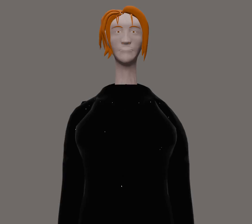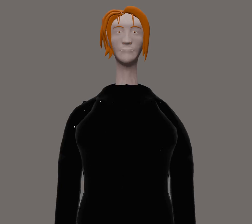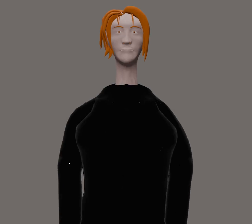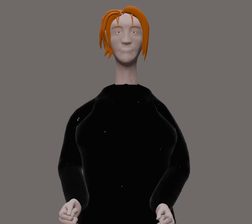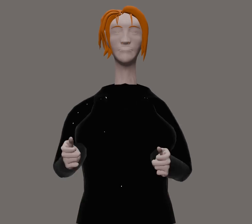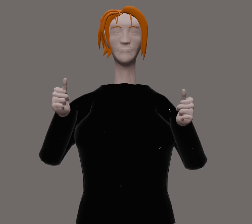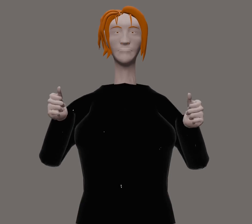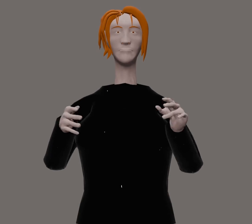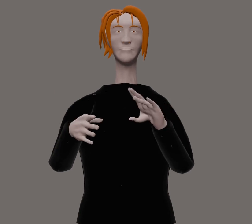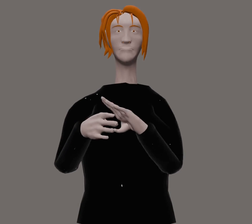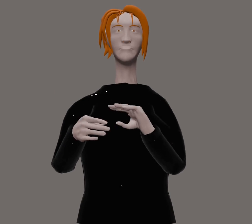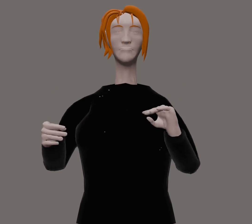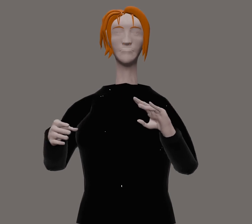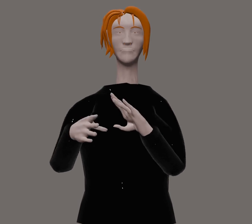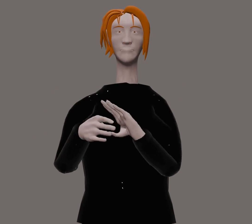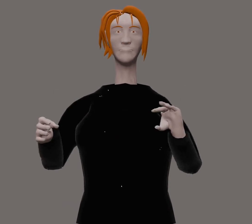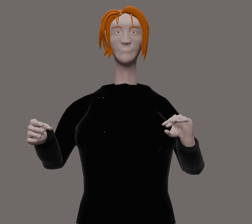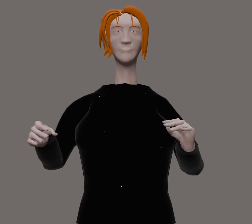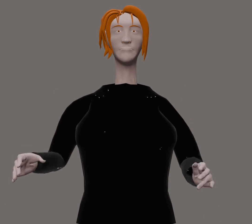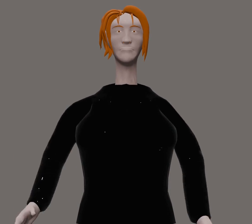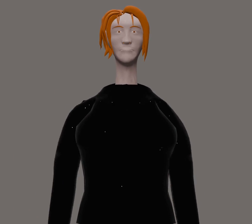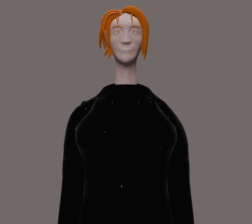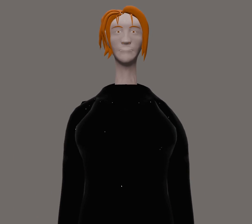Biography